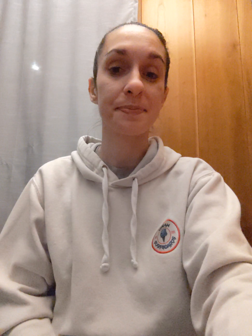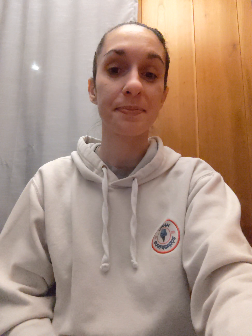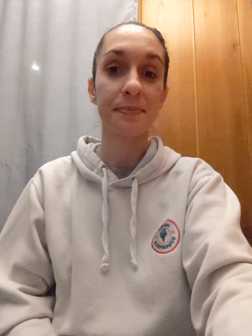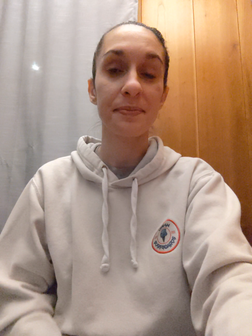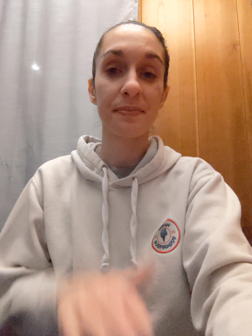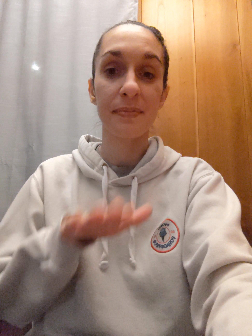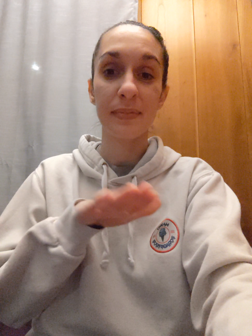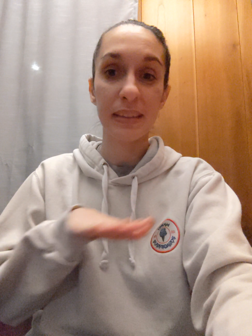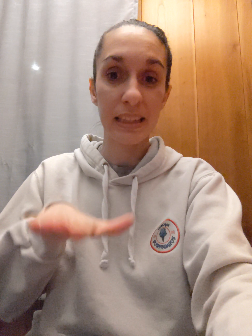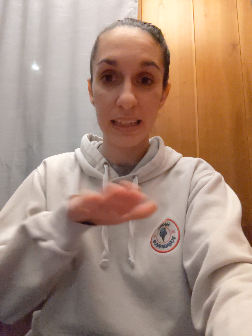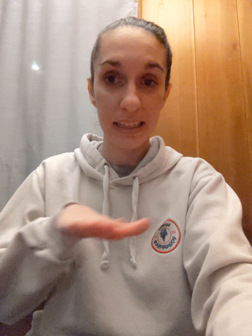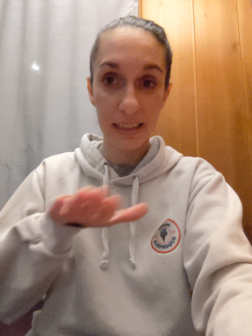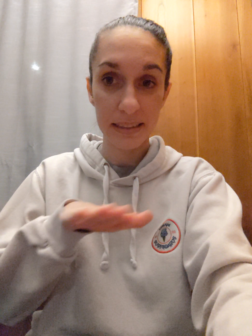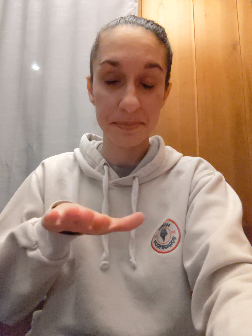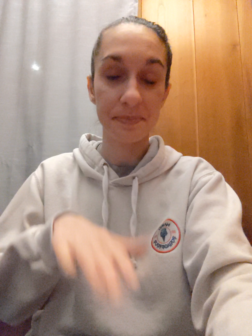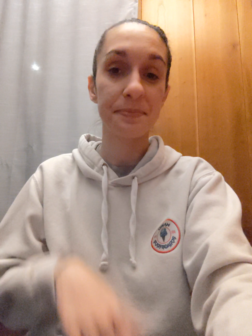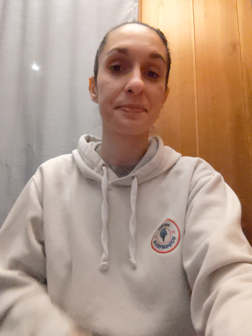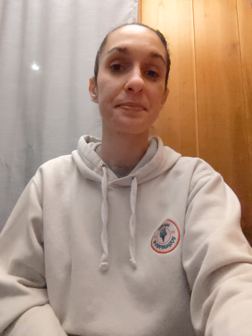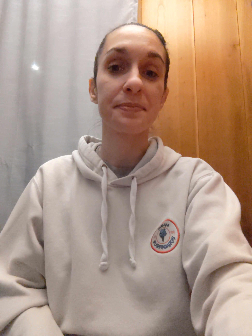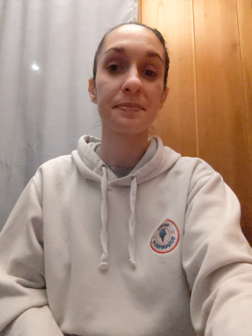clean